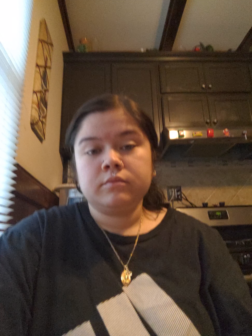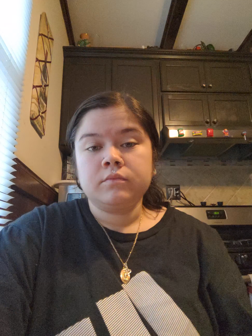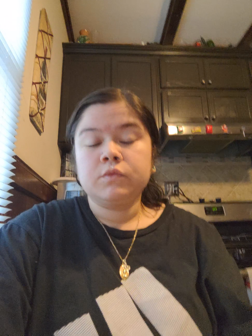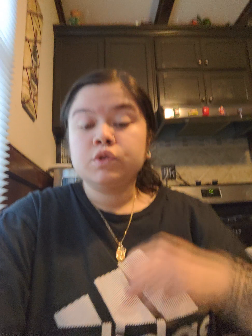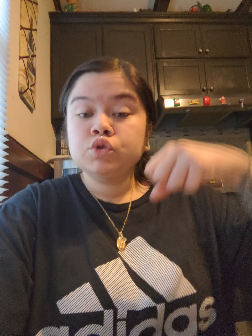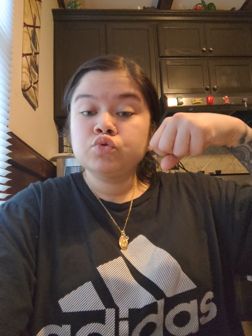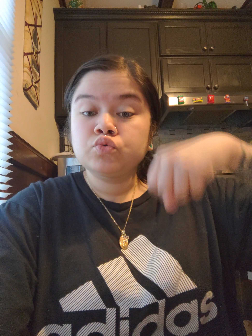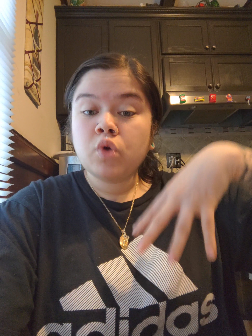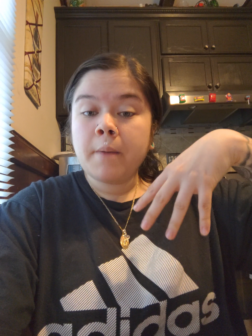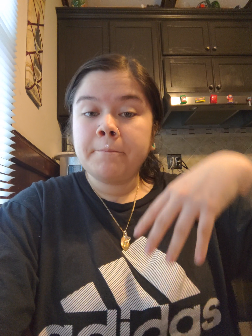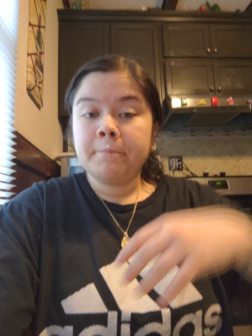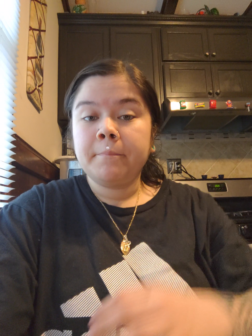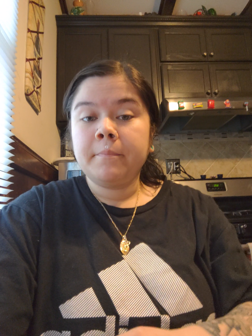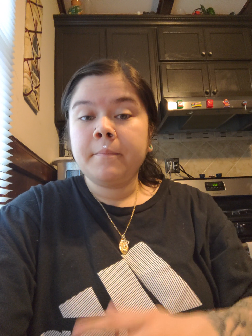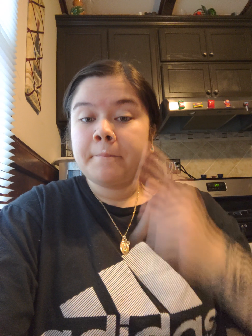drop